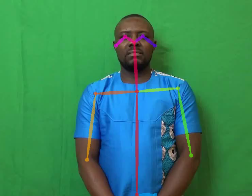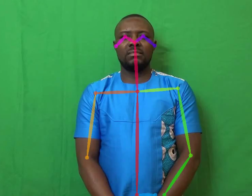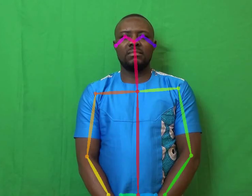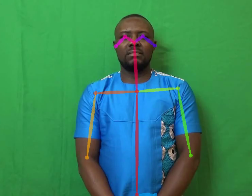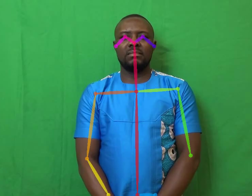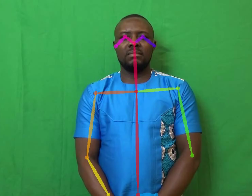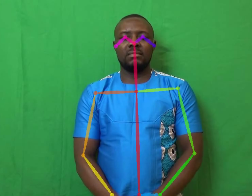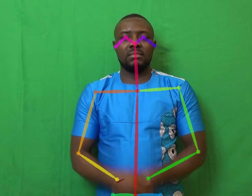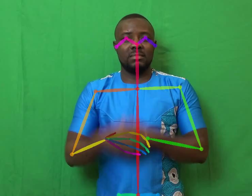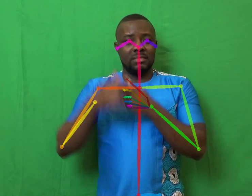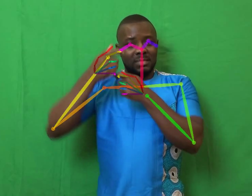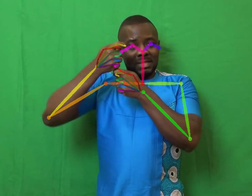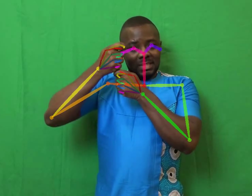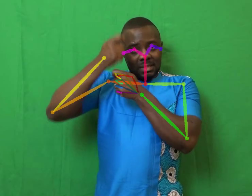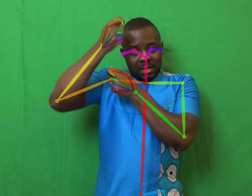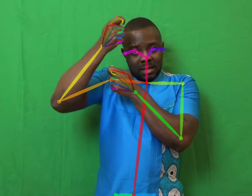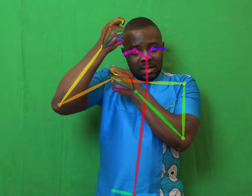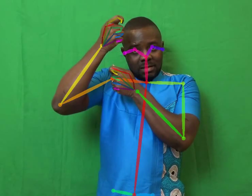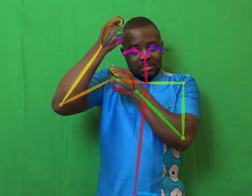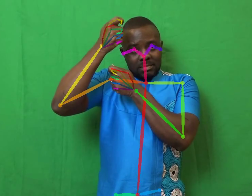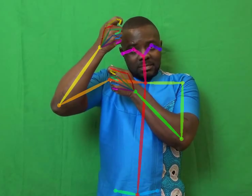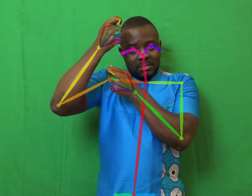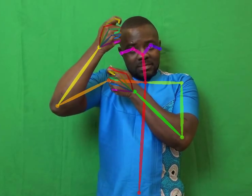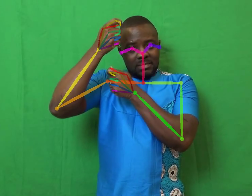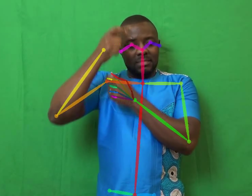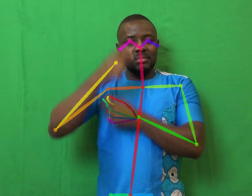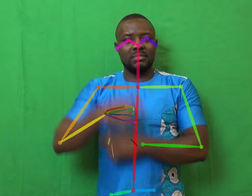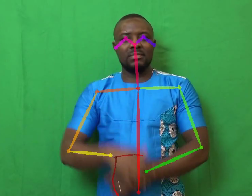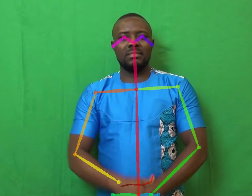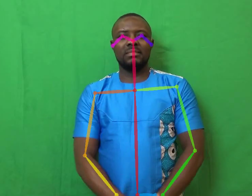umbrella